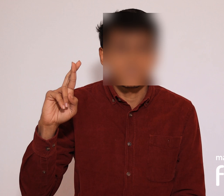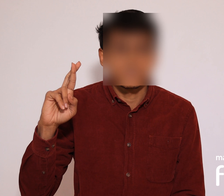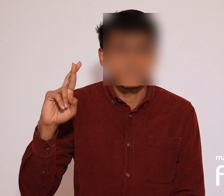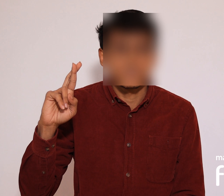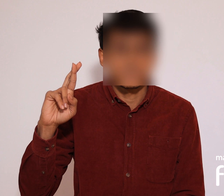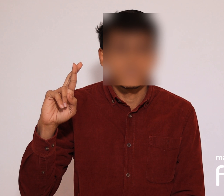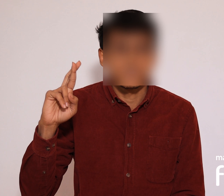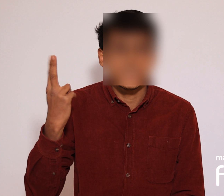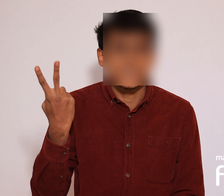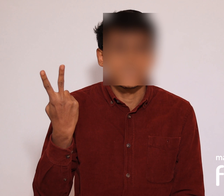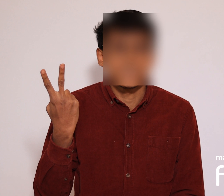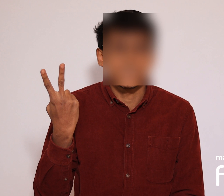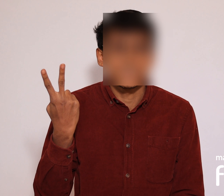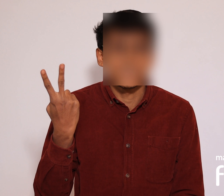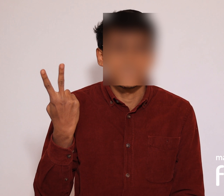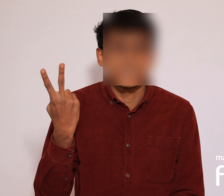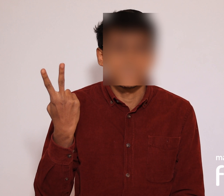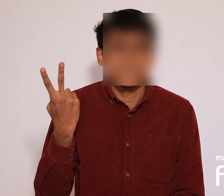ڑ